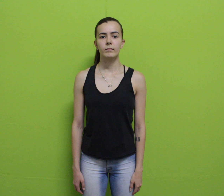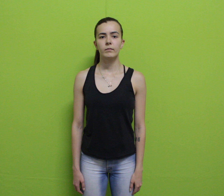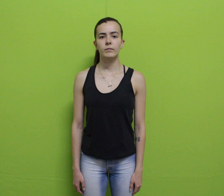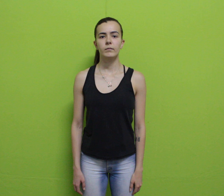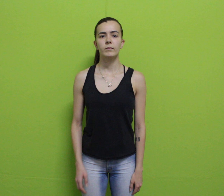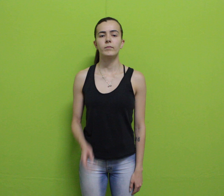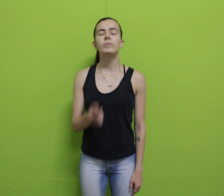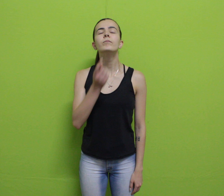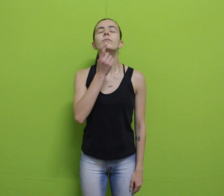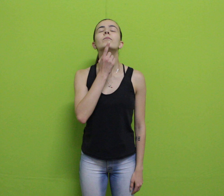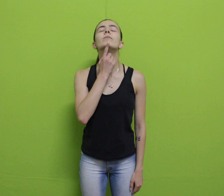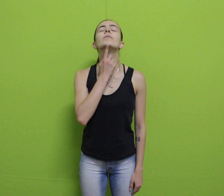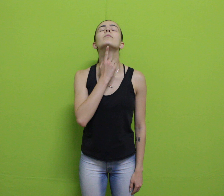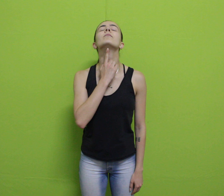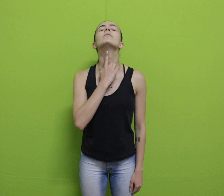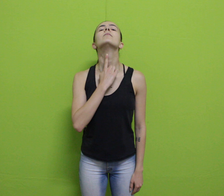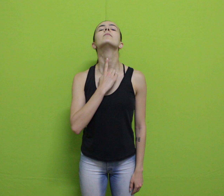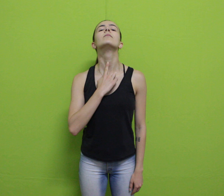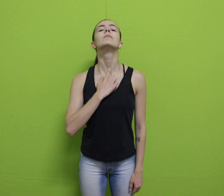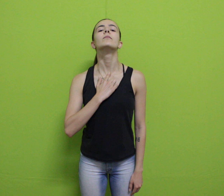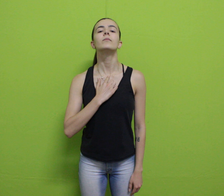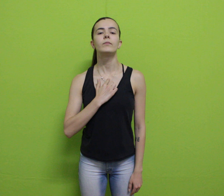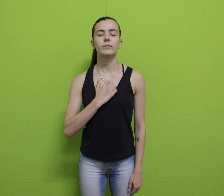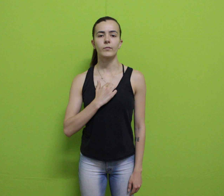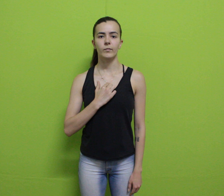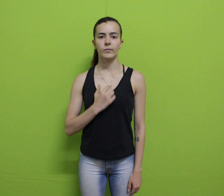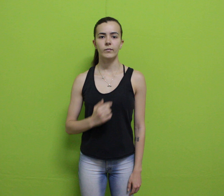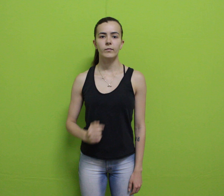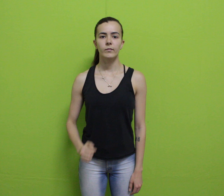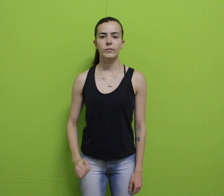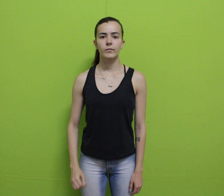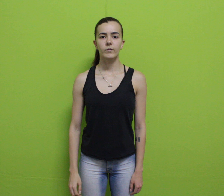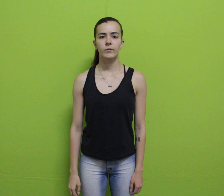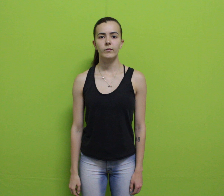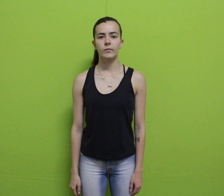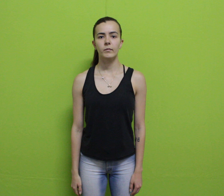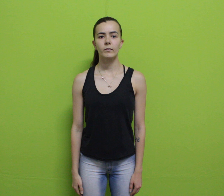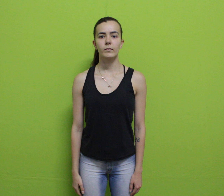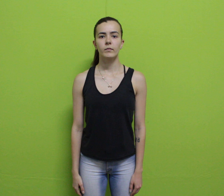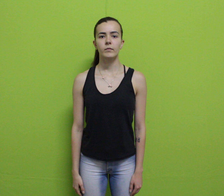vontade